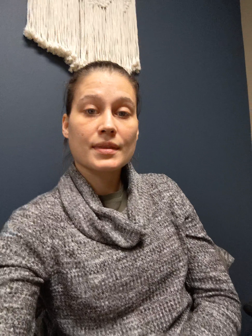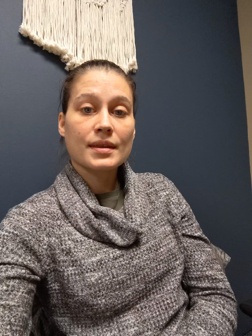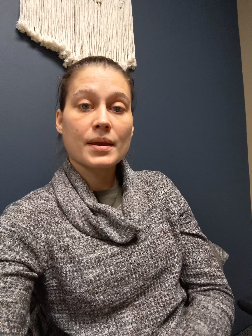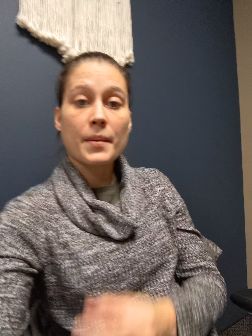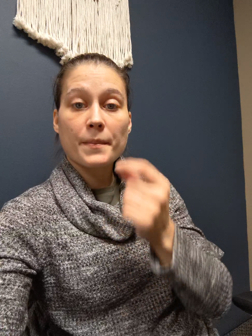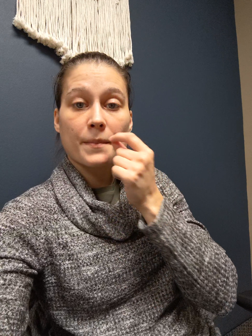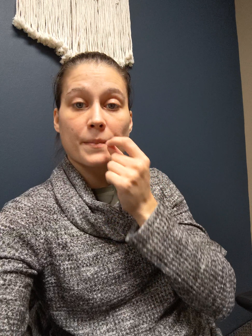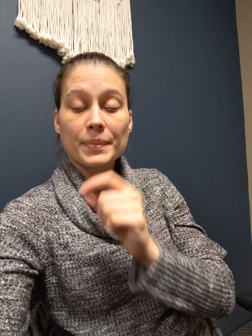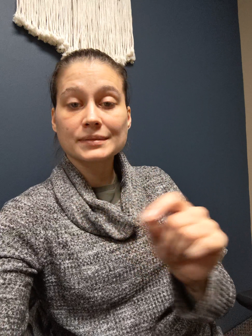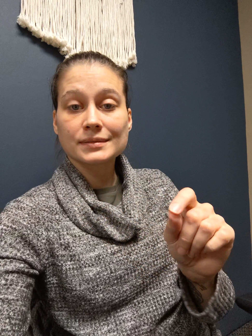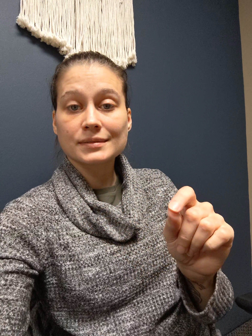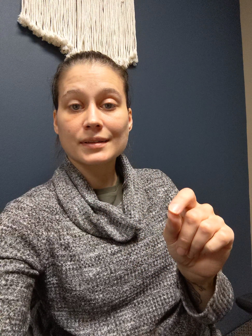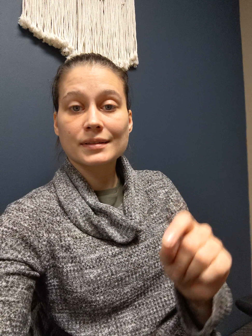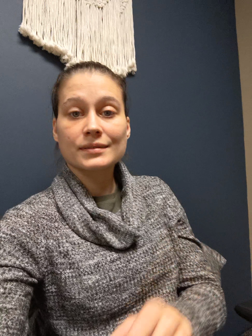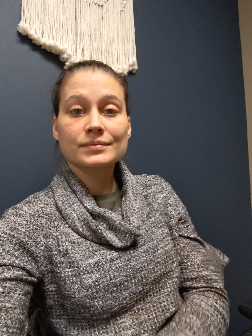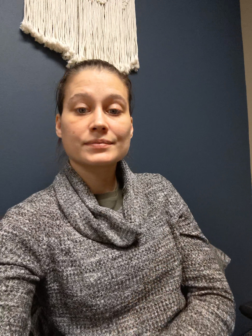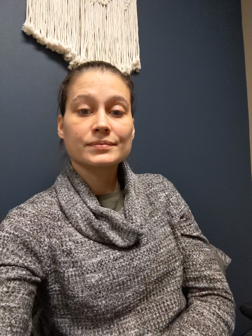pencil